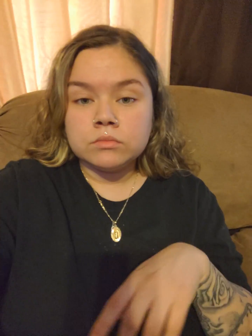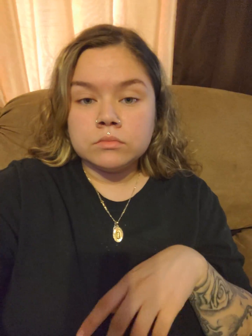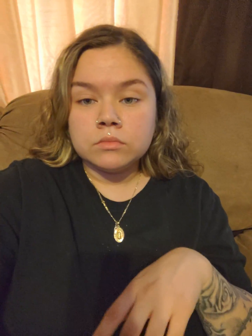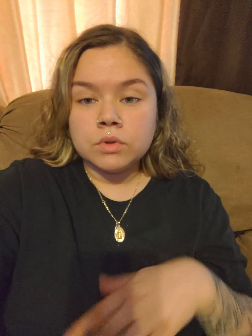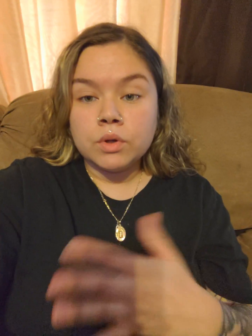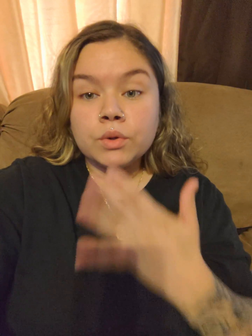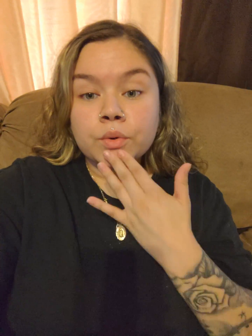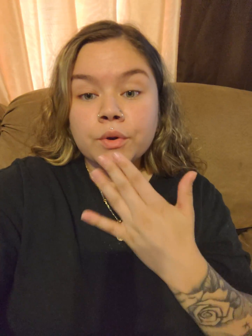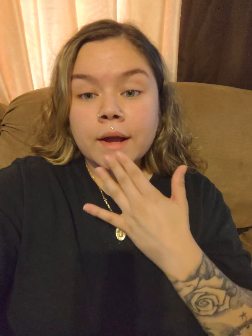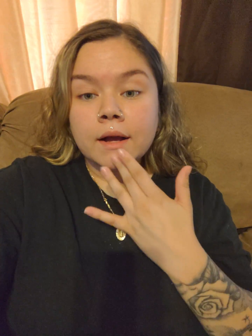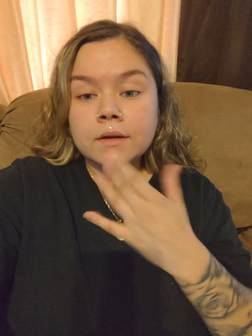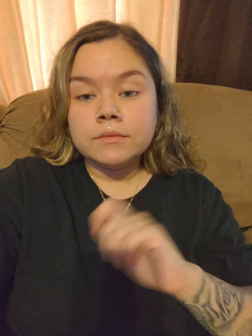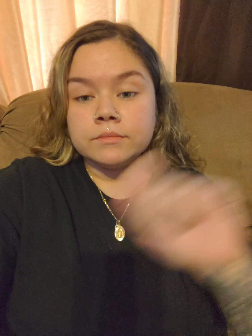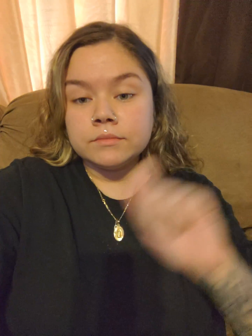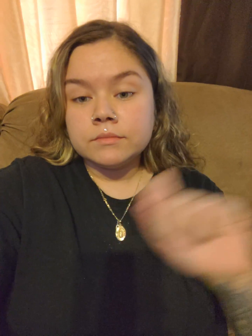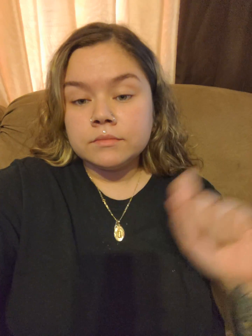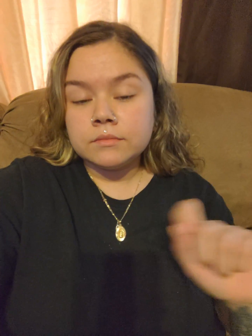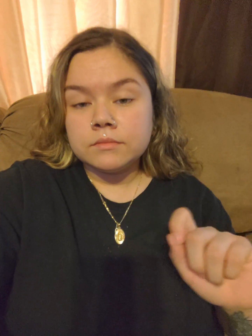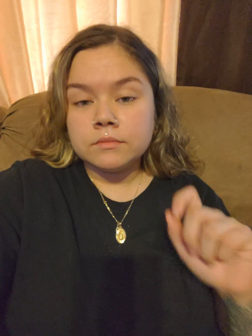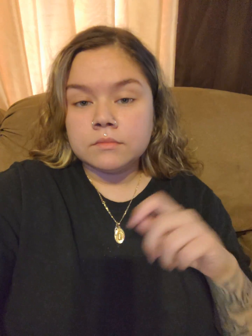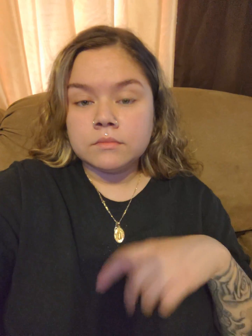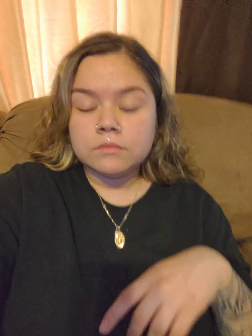crayon